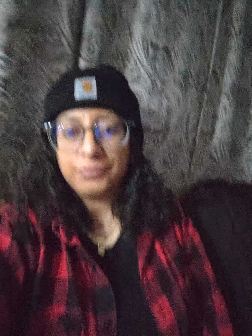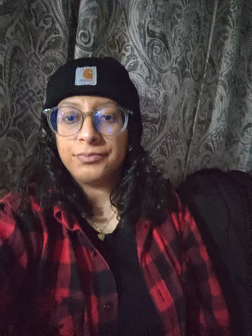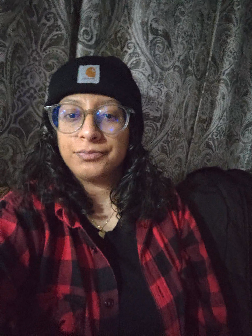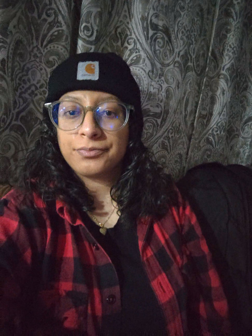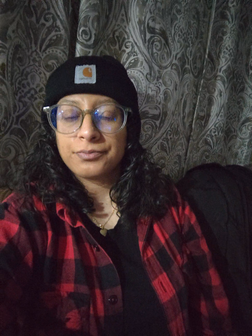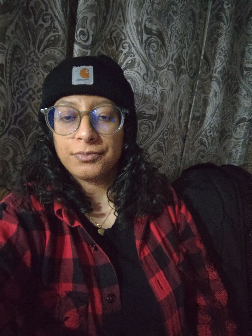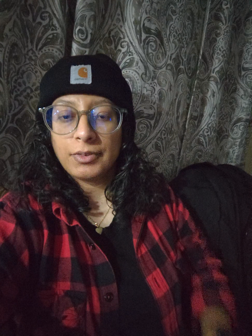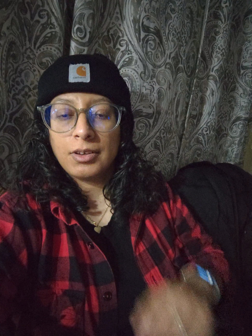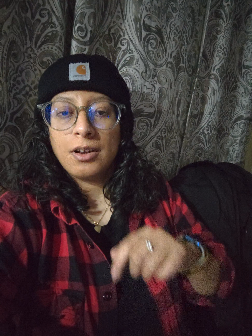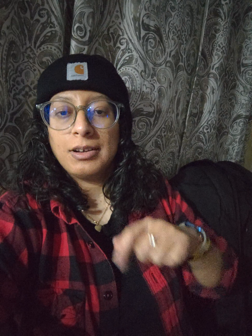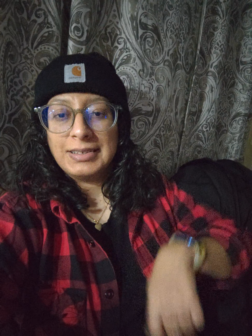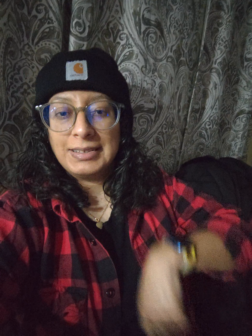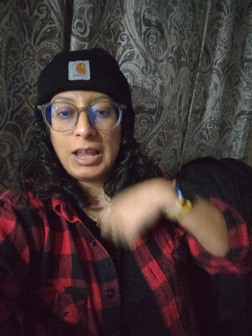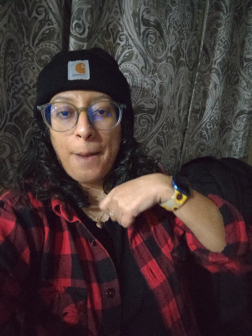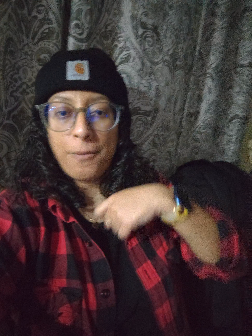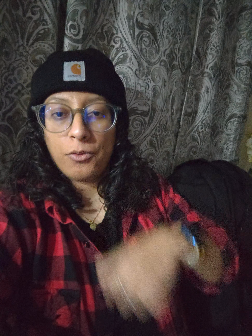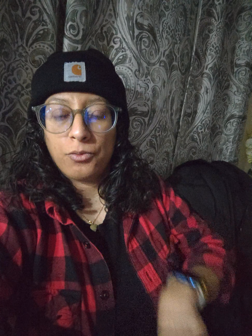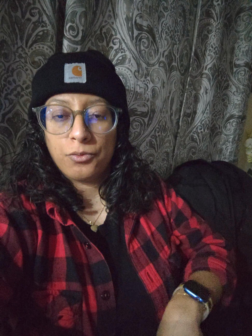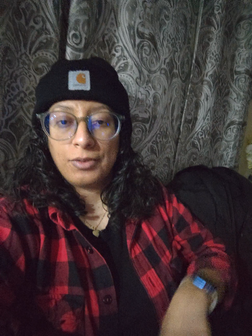zipper